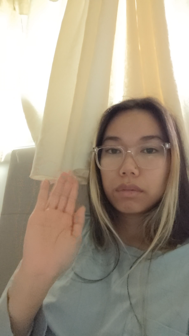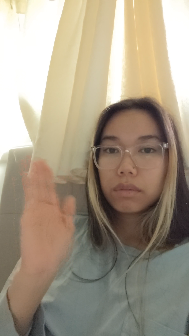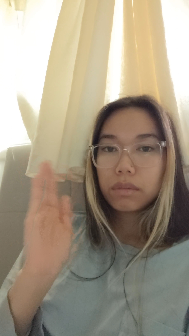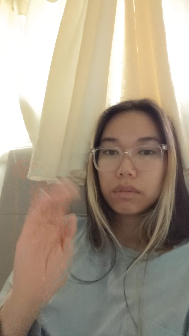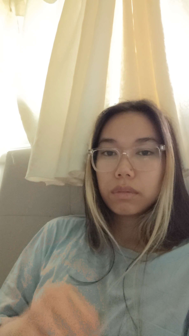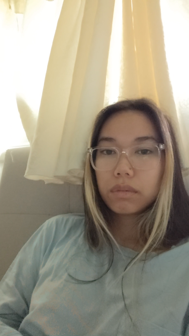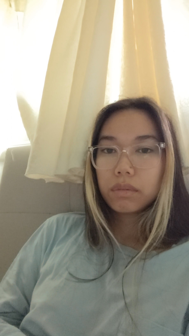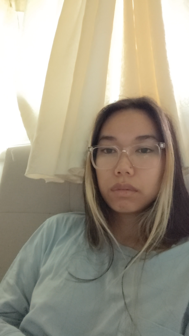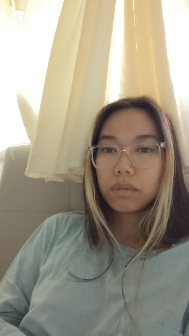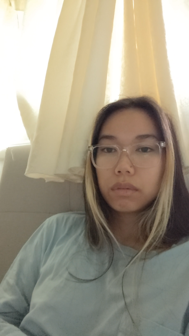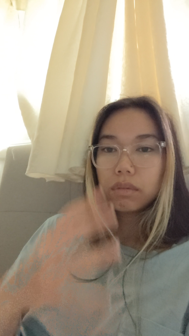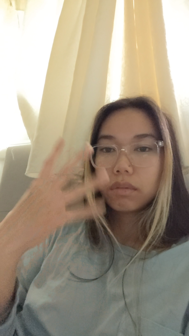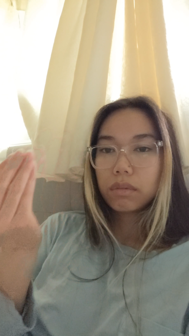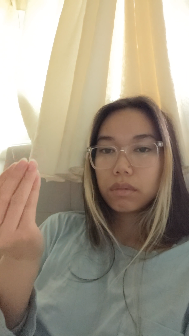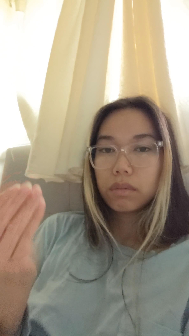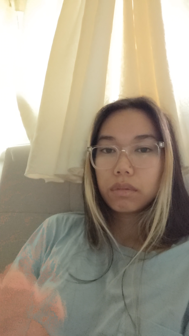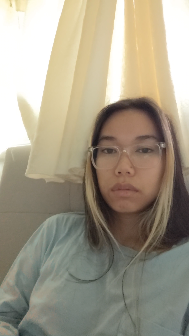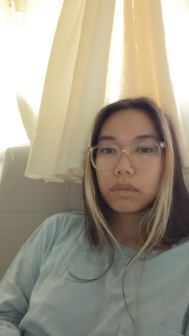got to